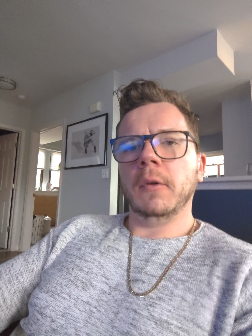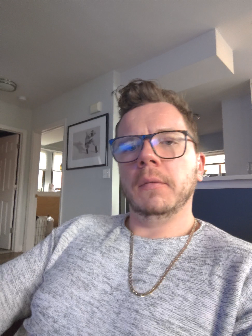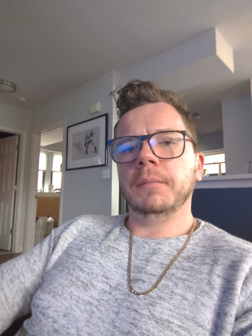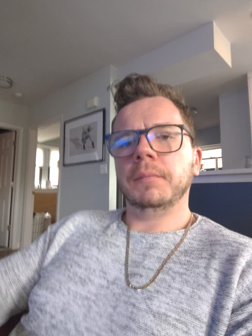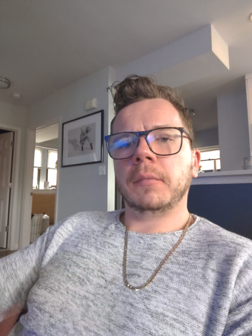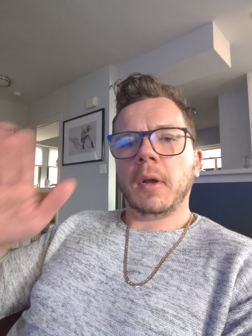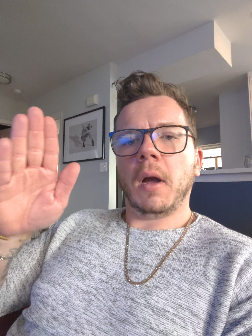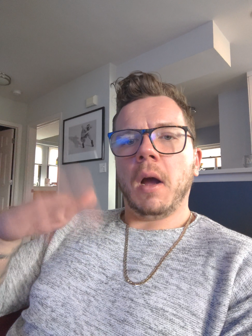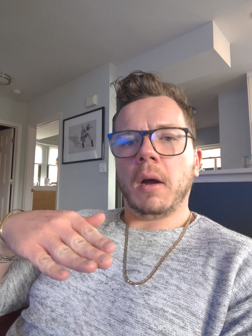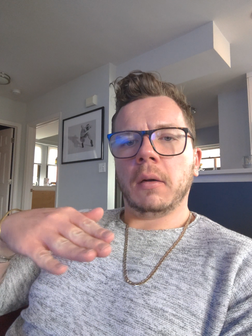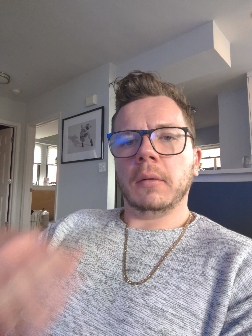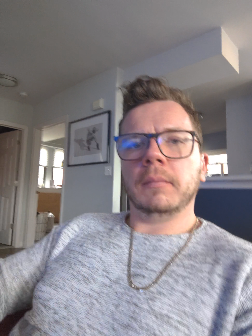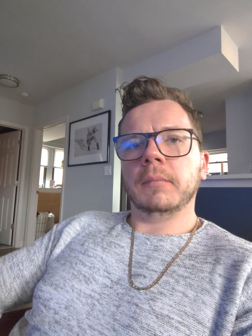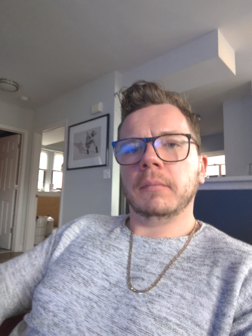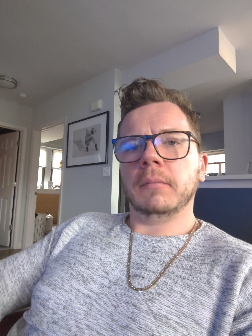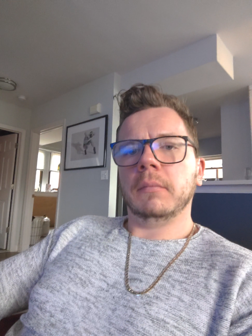on